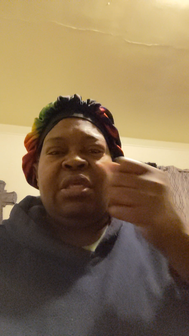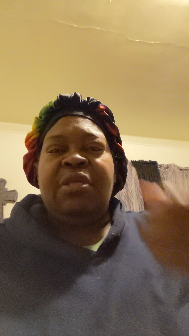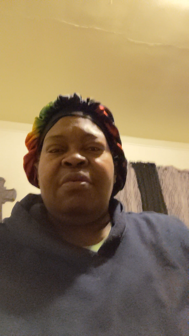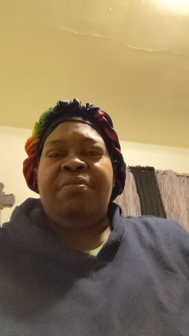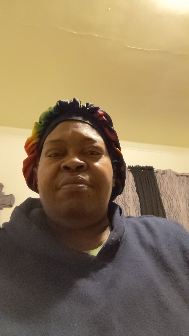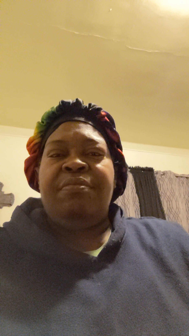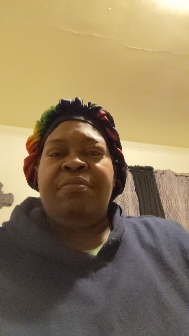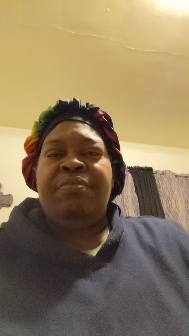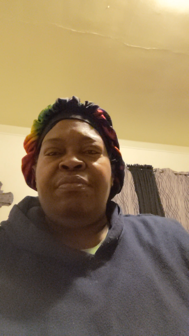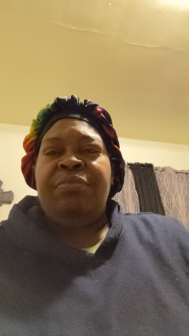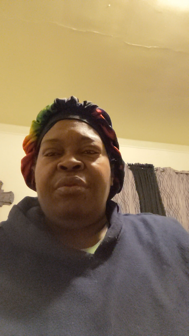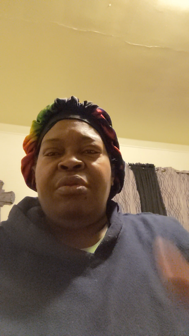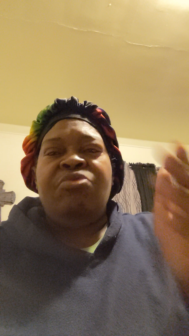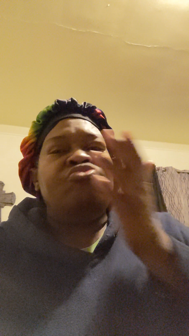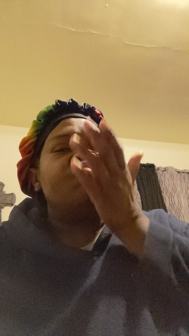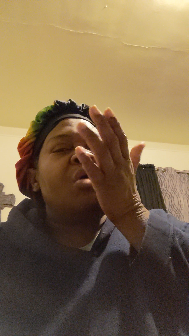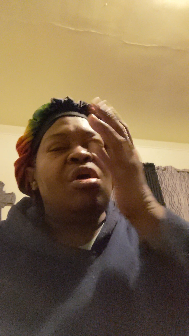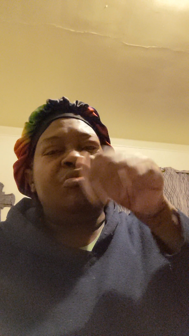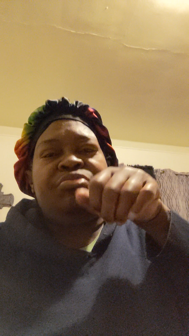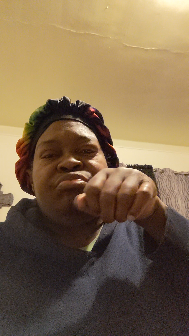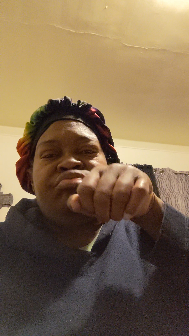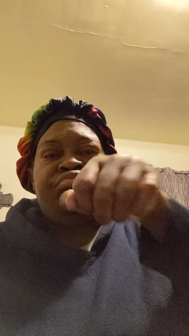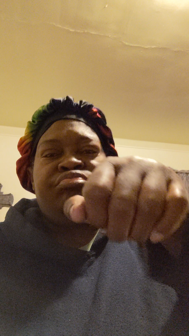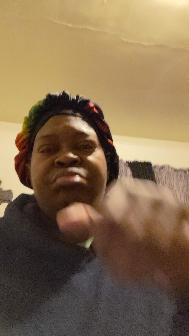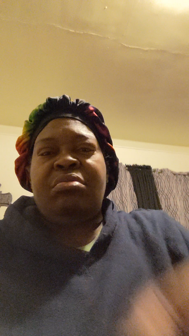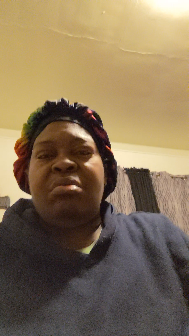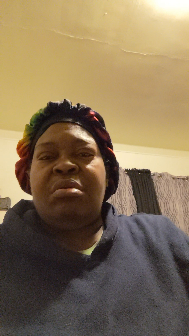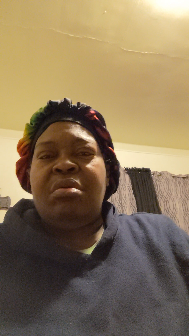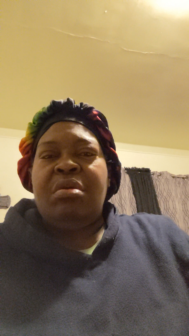lawn mower